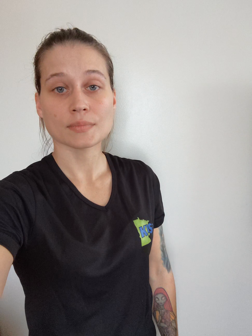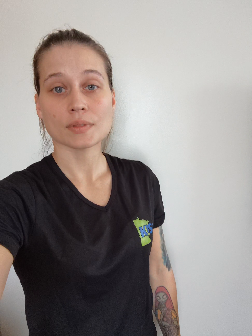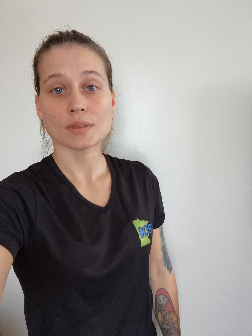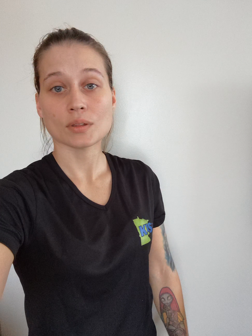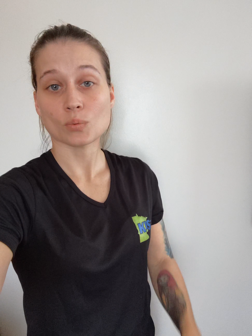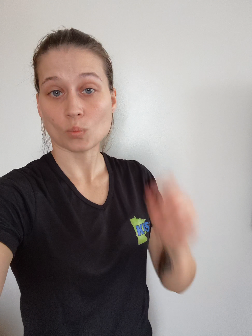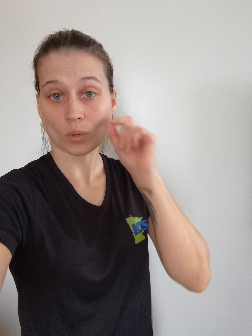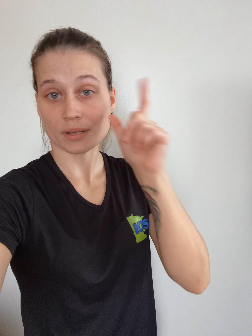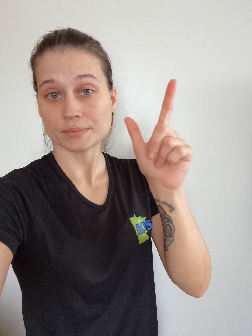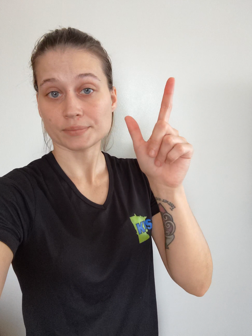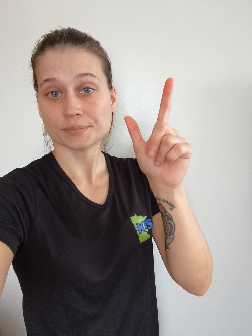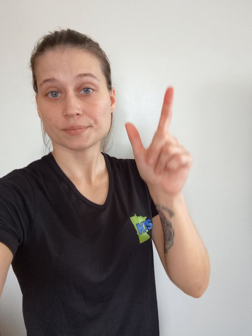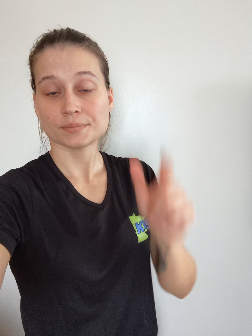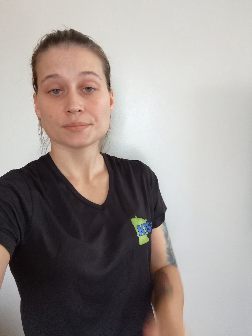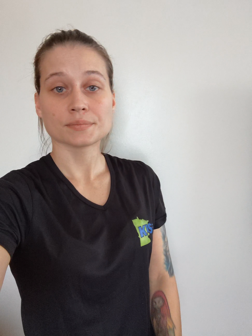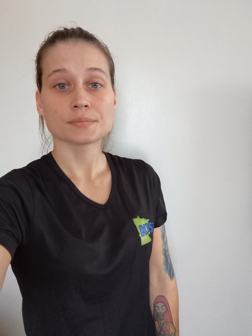wake